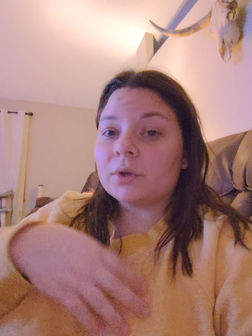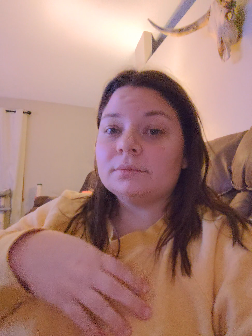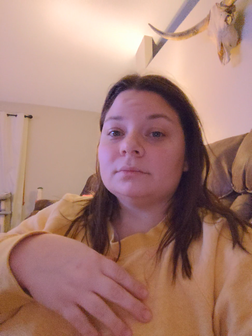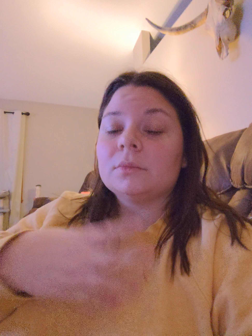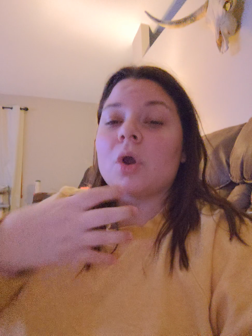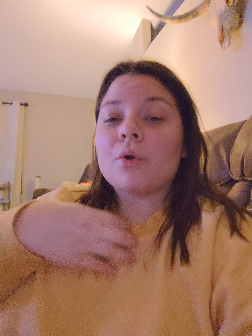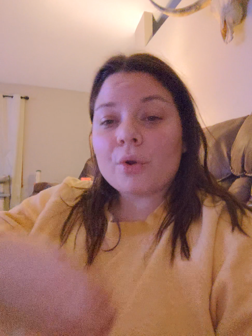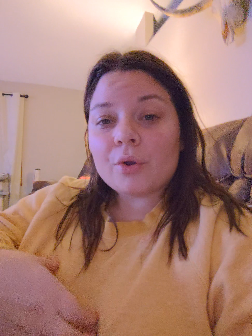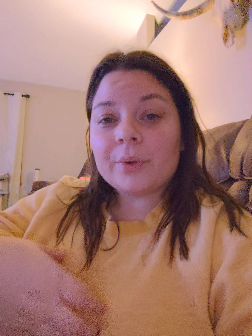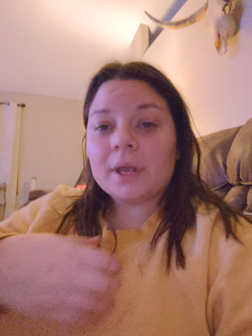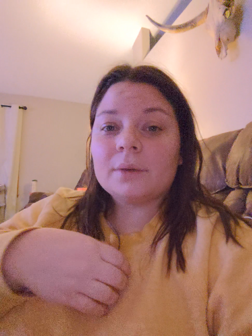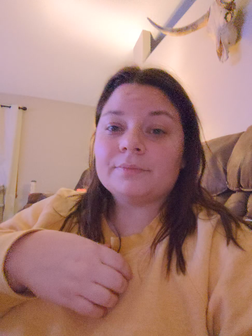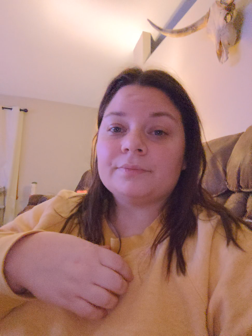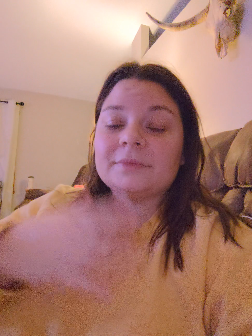hungry